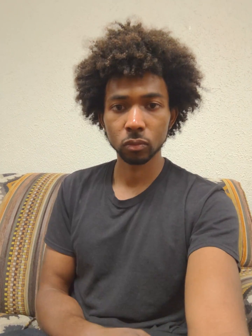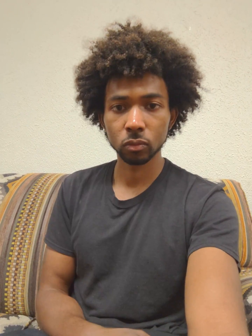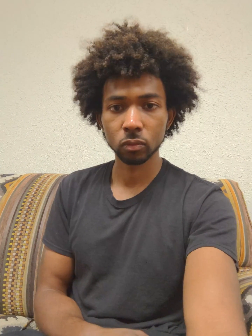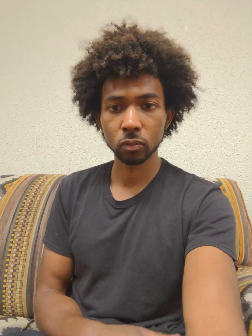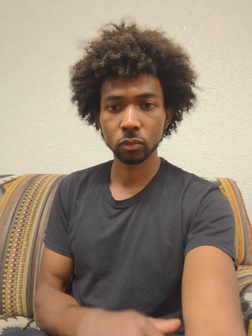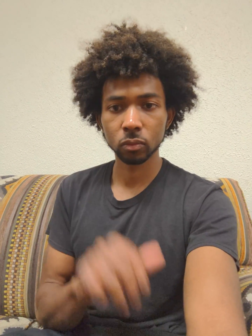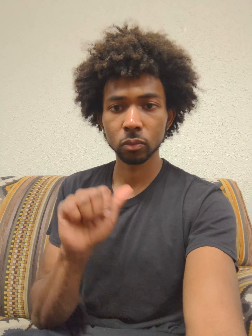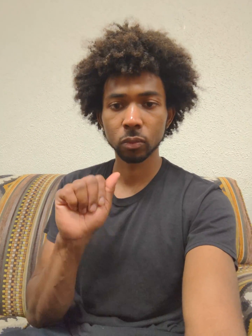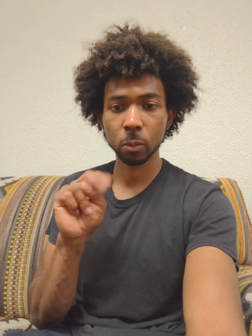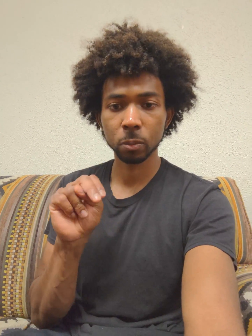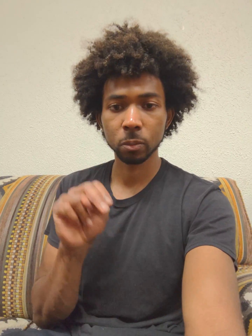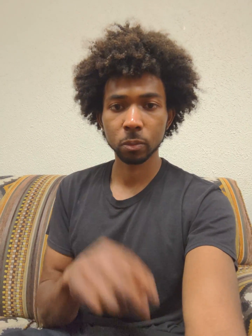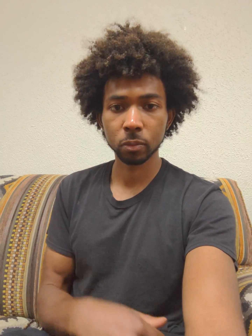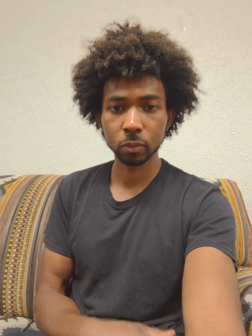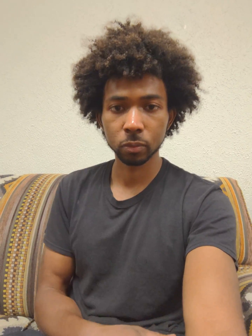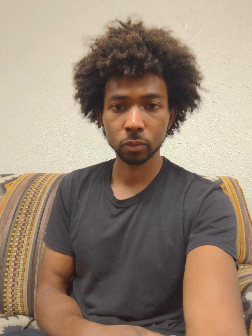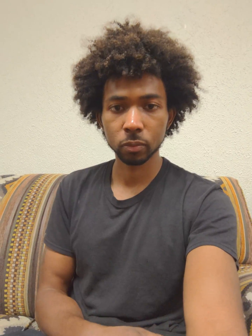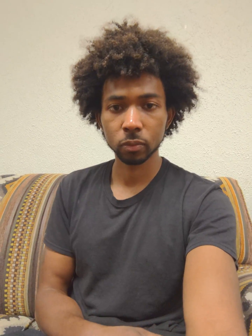an